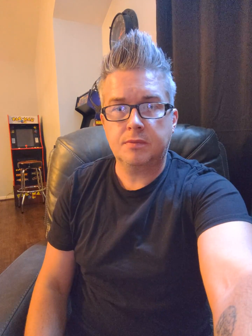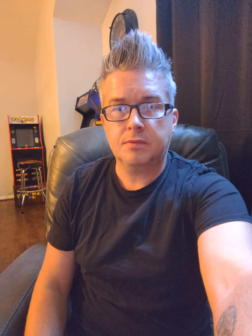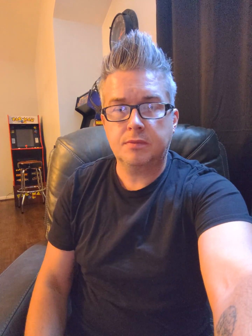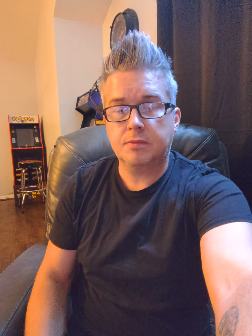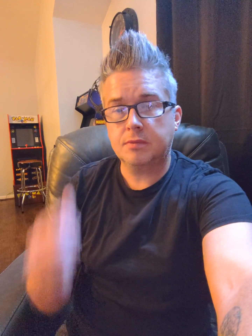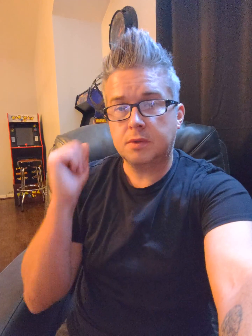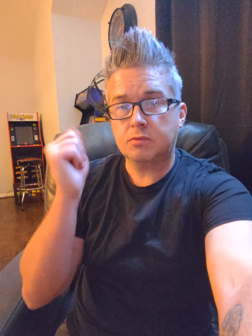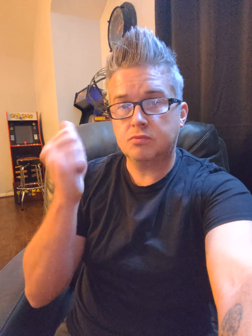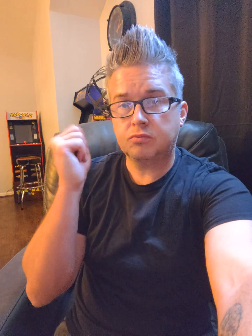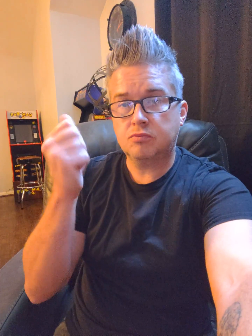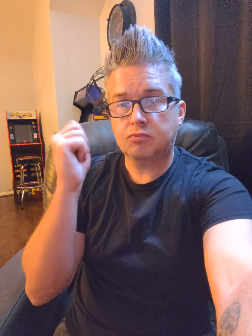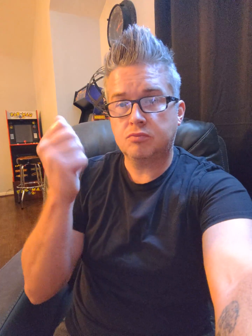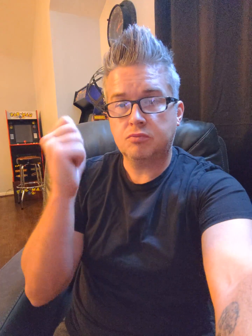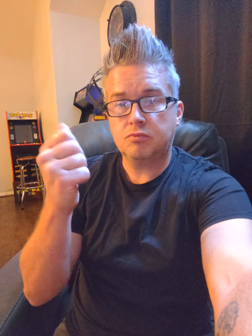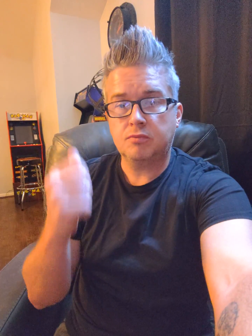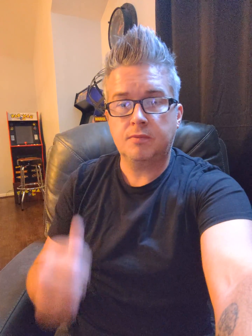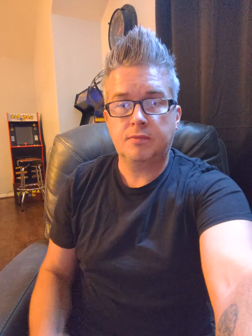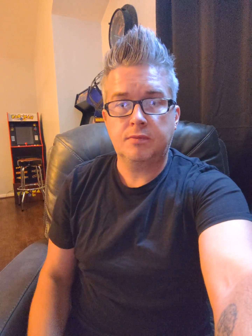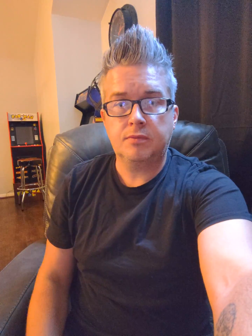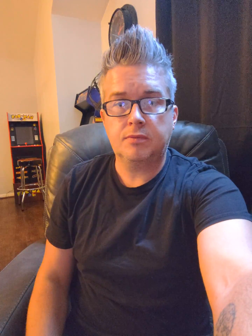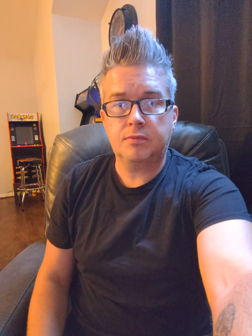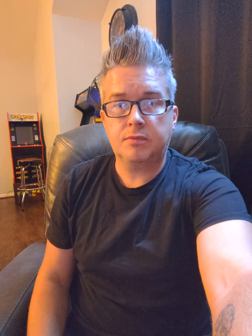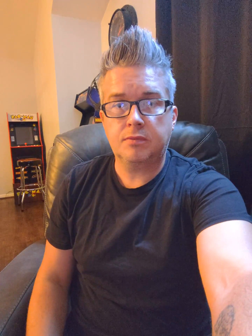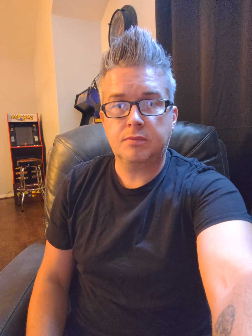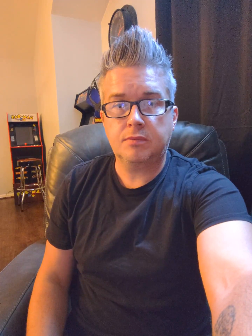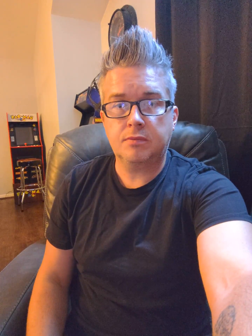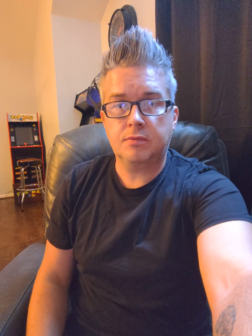bat